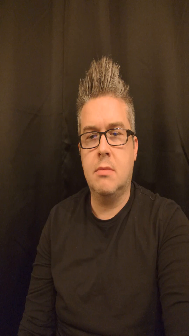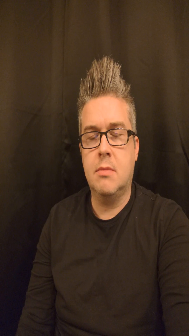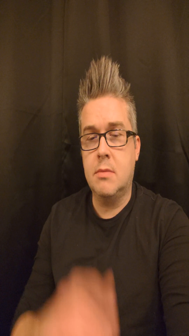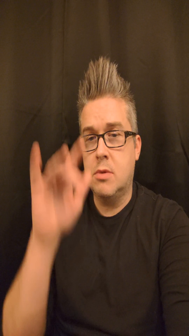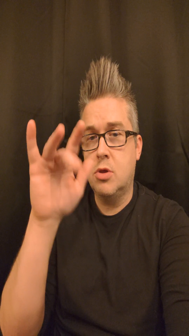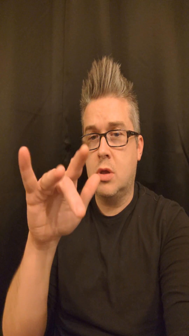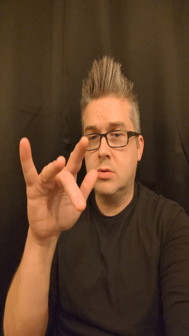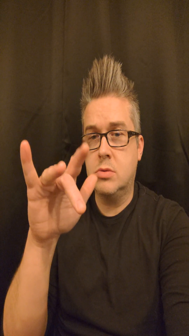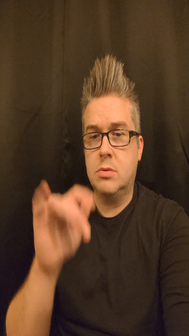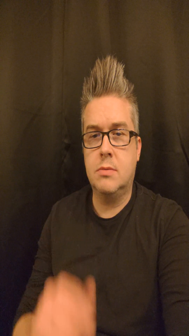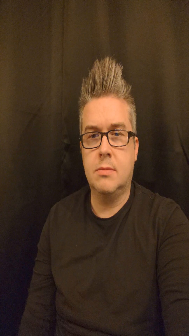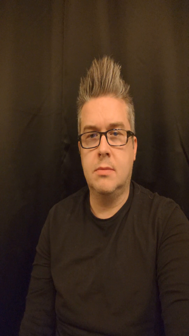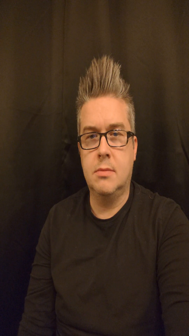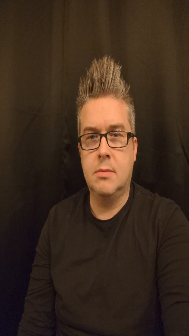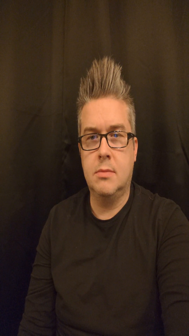touch